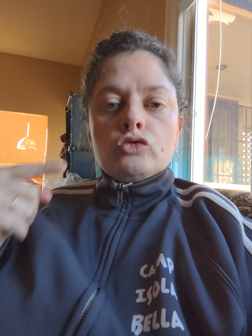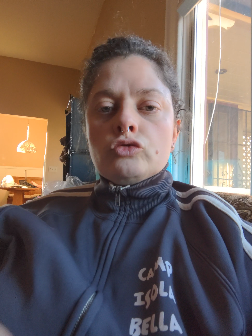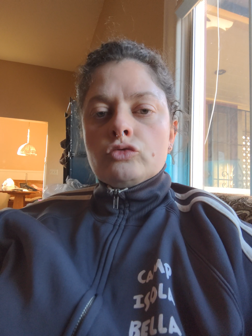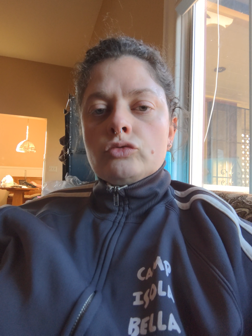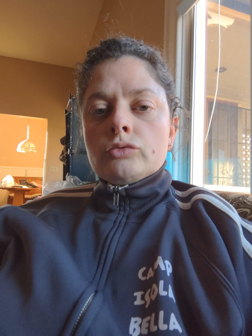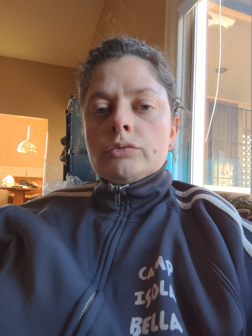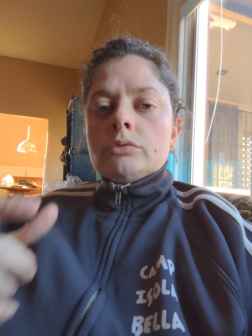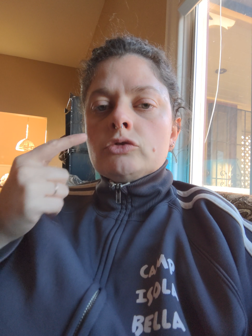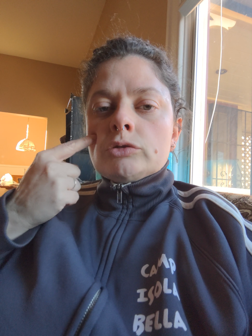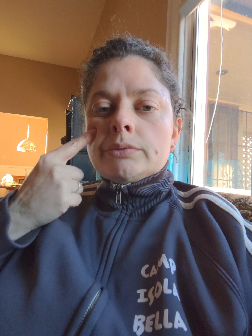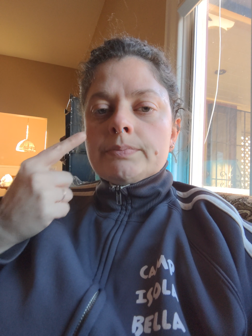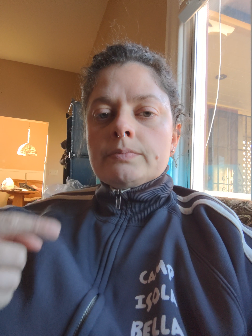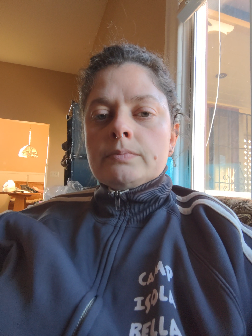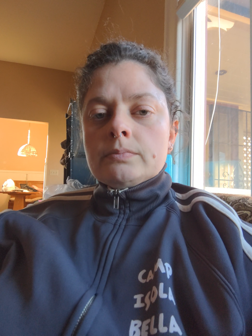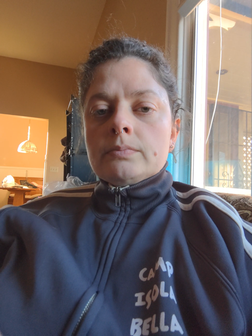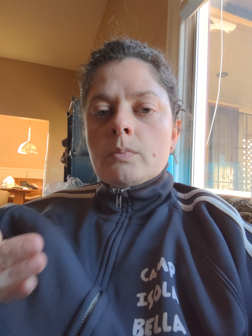cheek